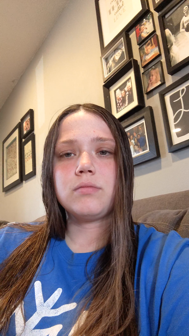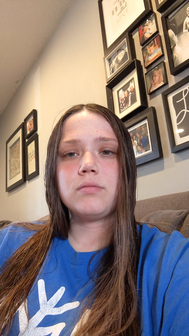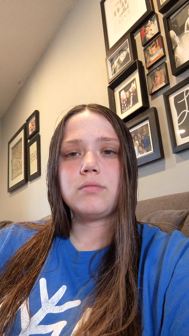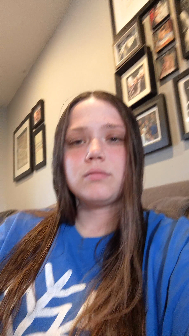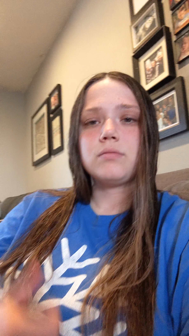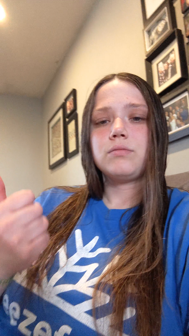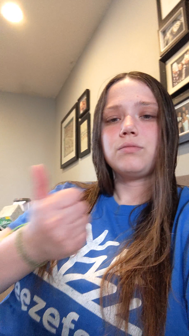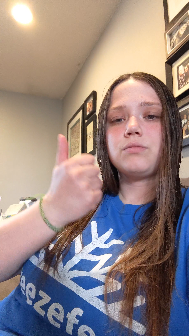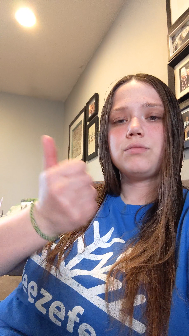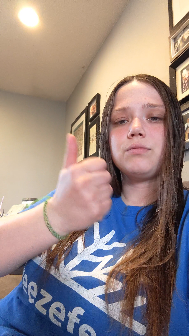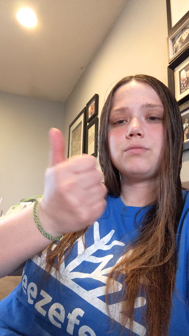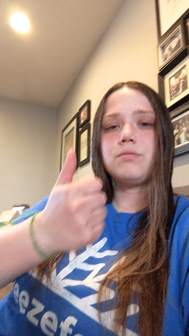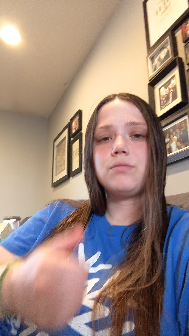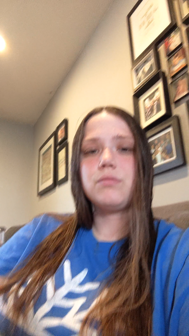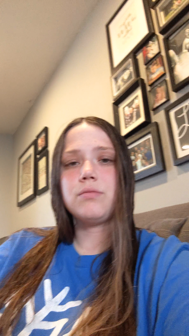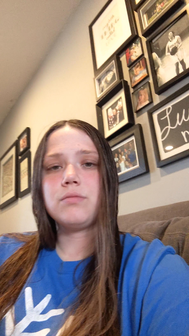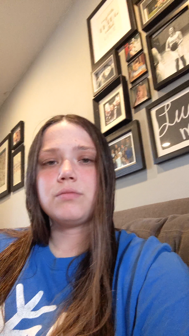chase